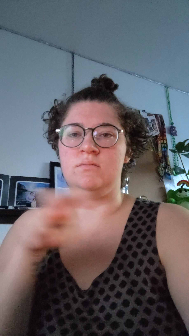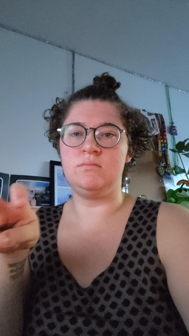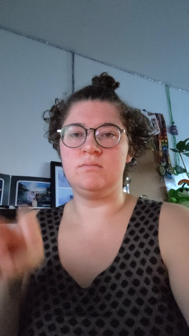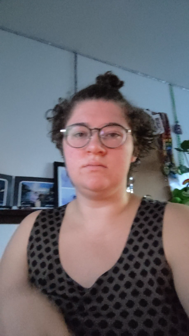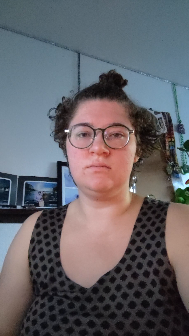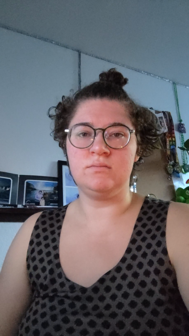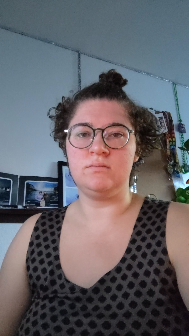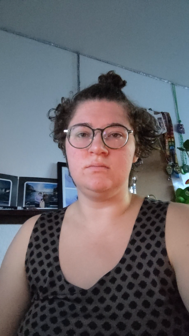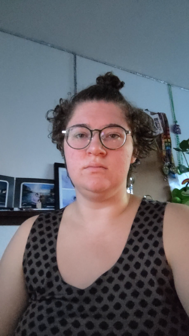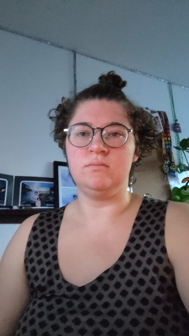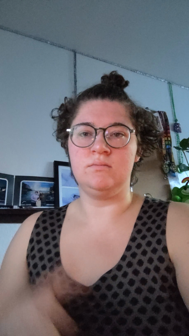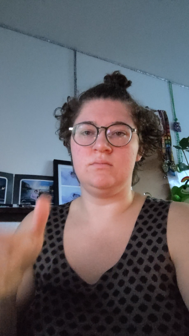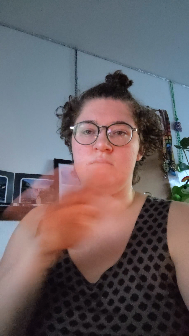cover